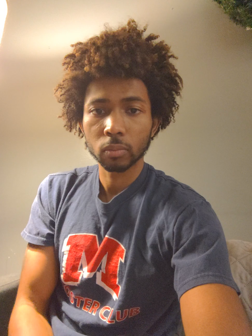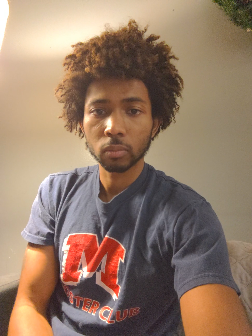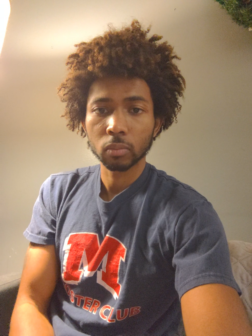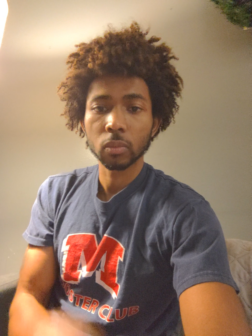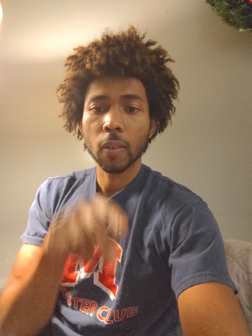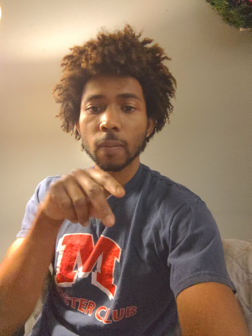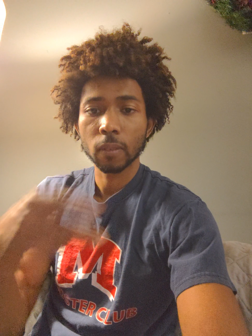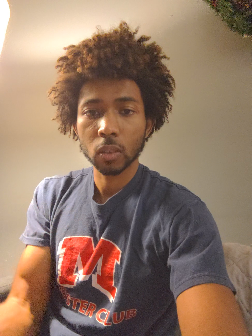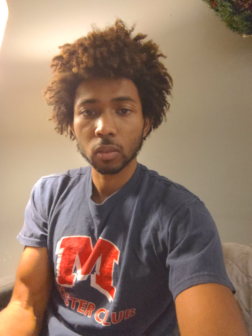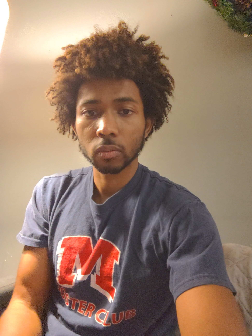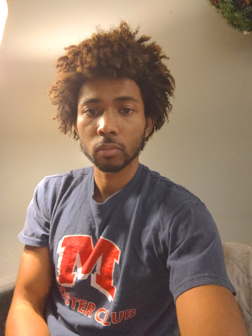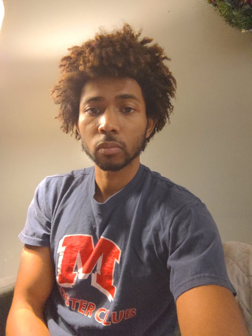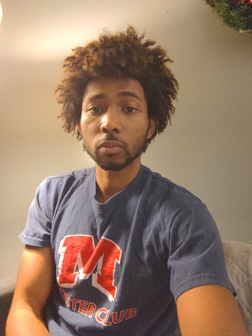fall